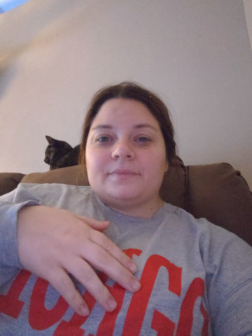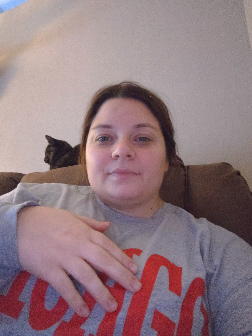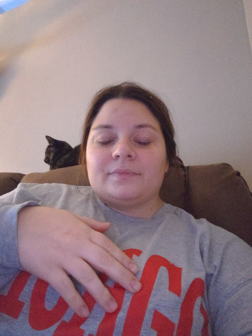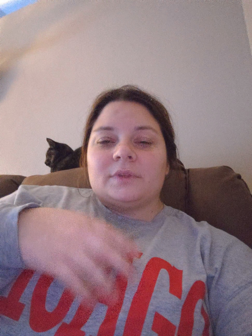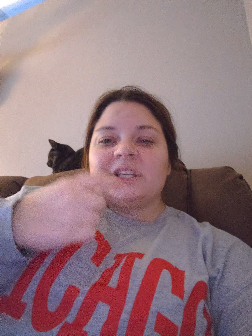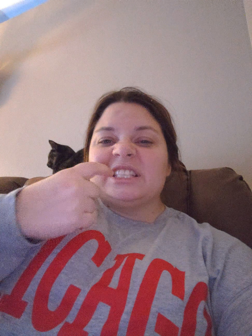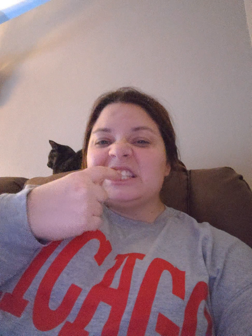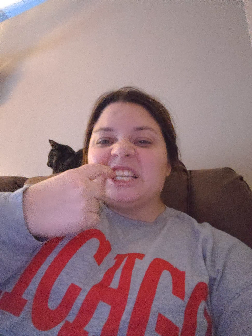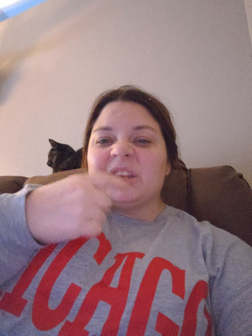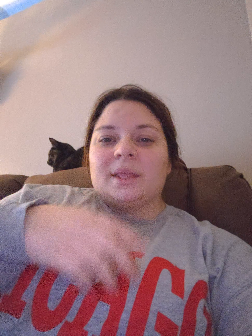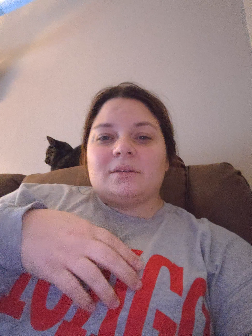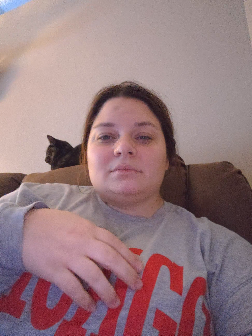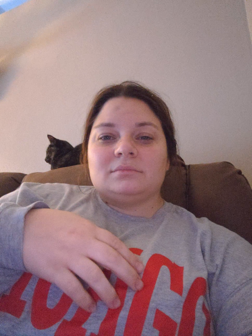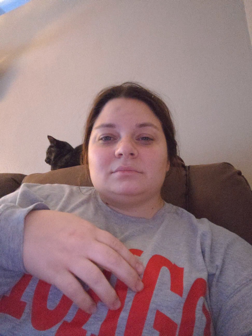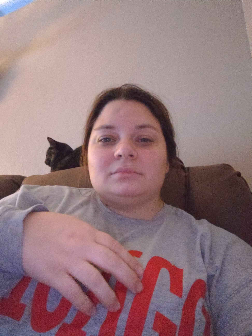tooth